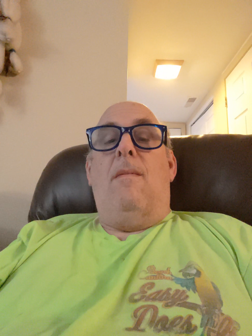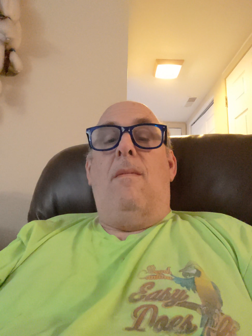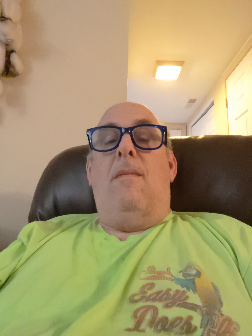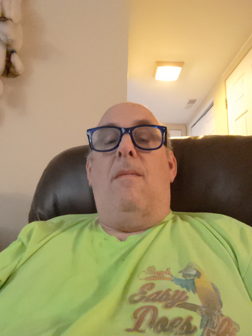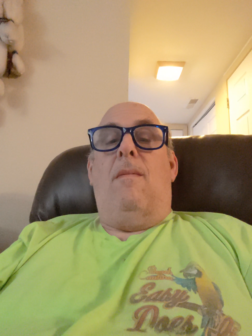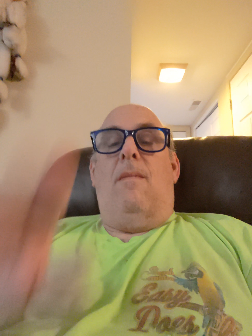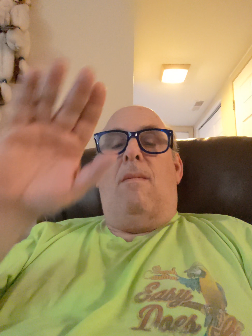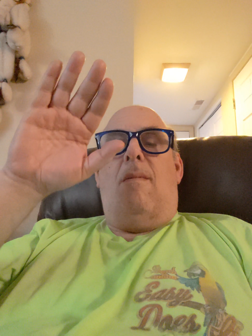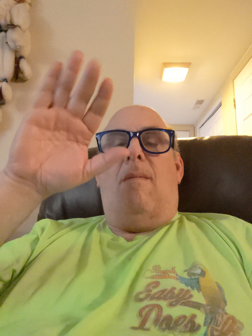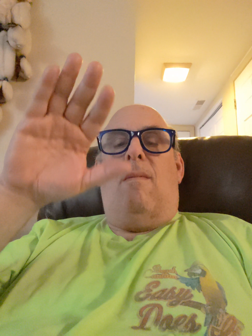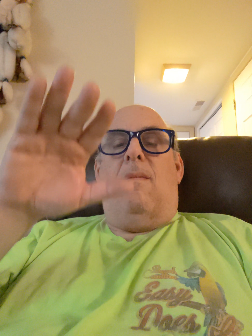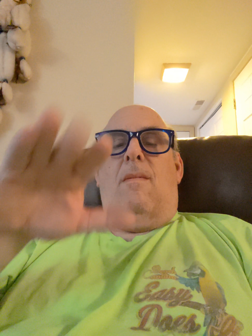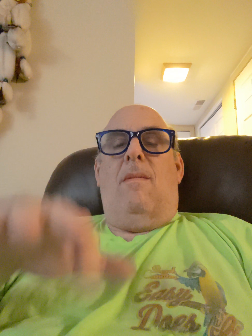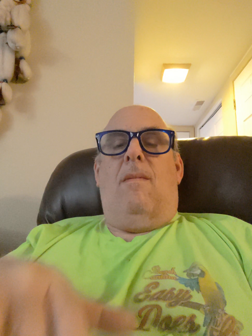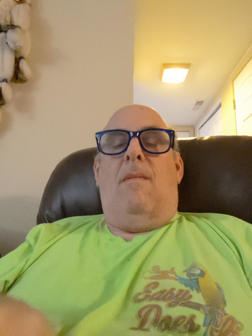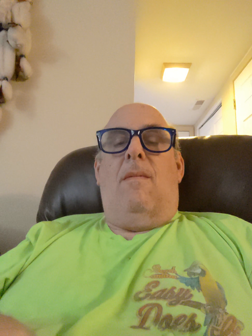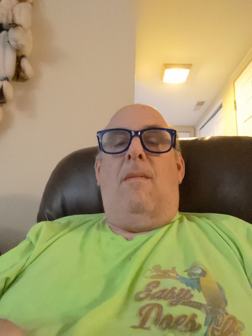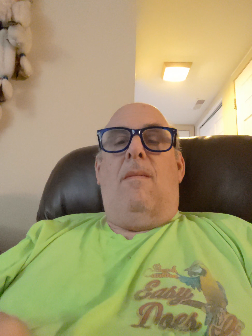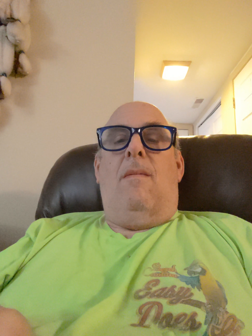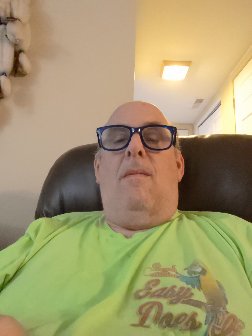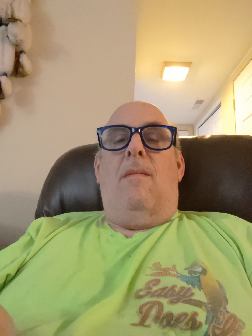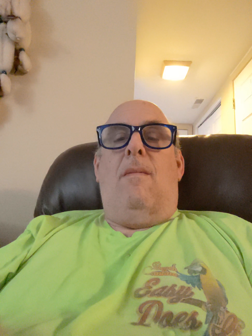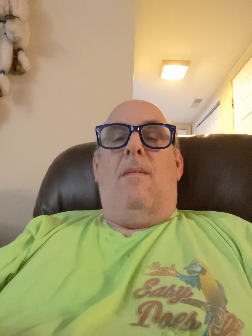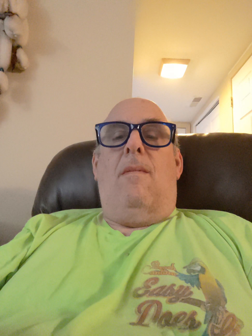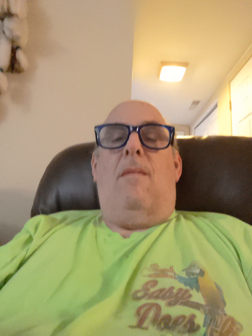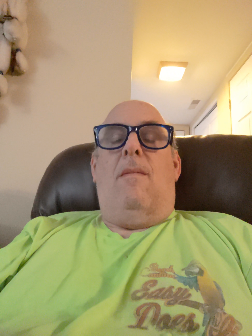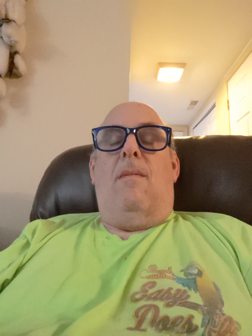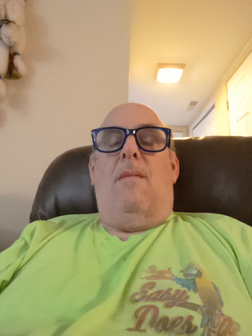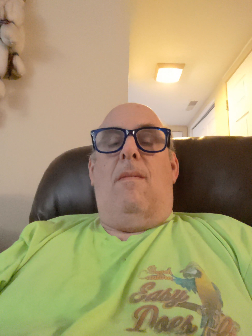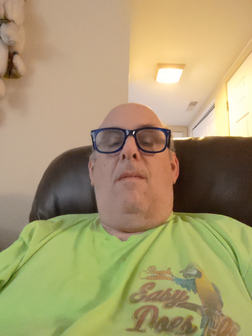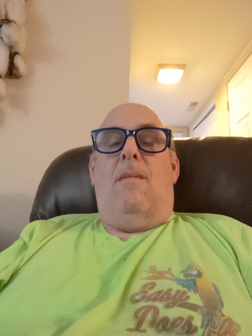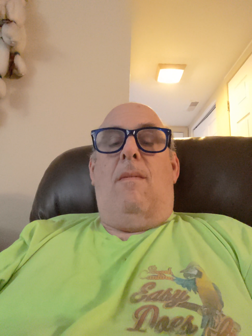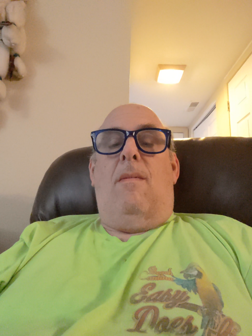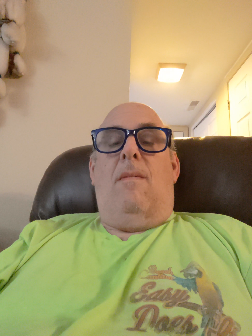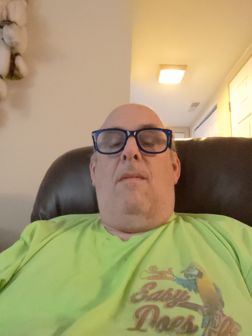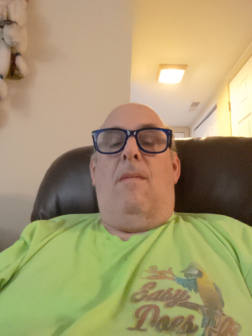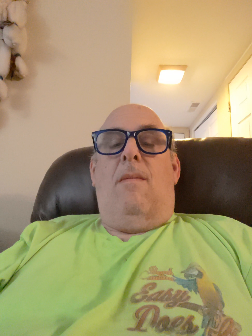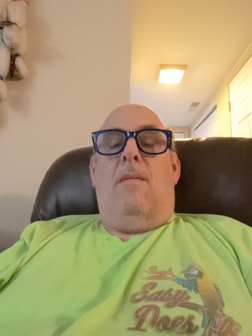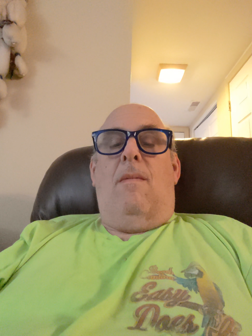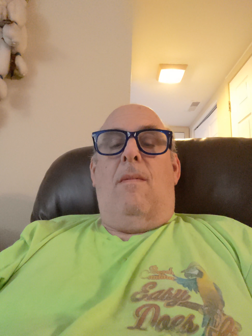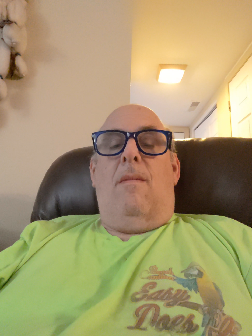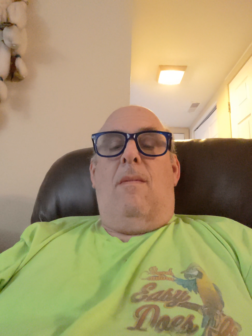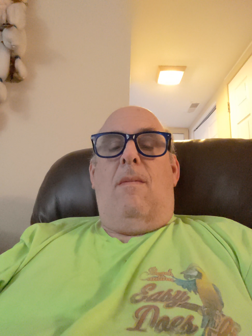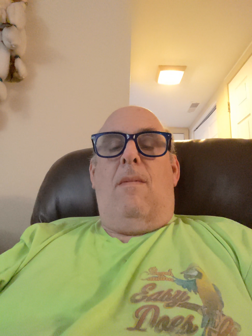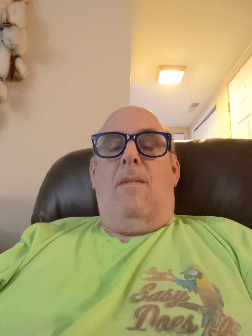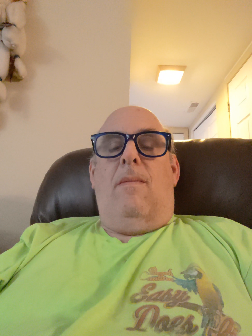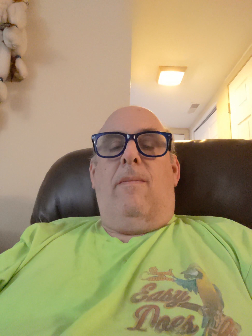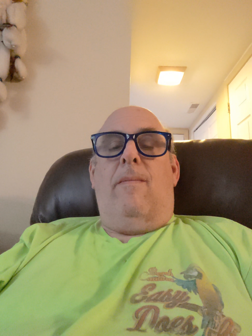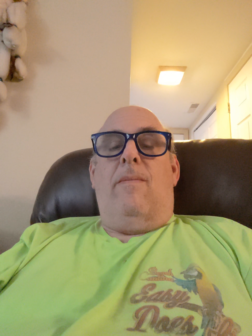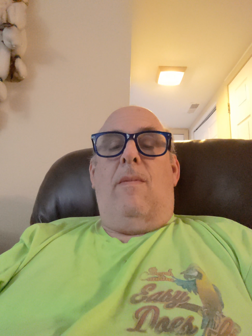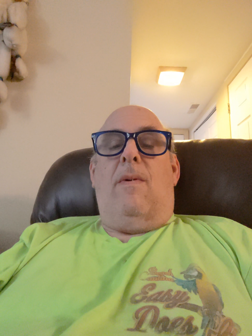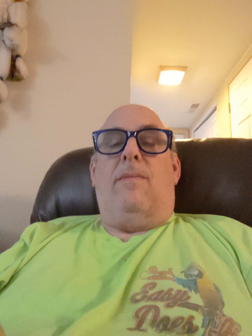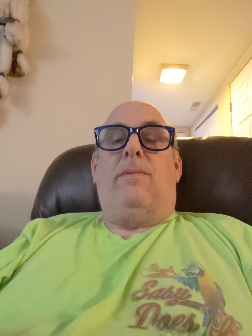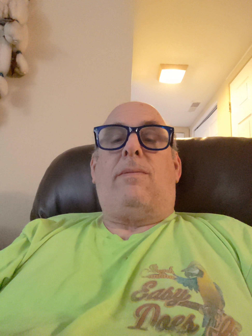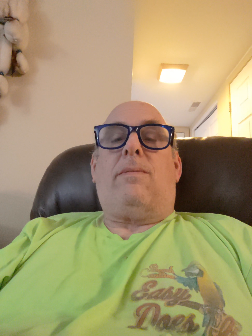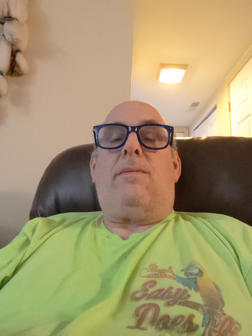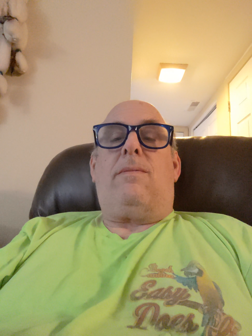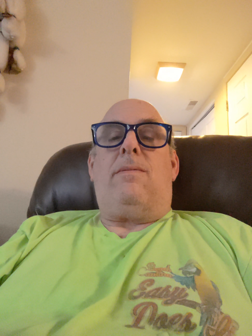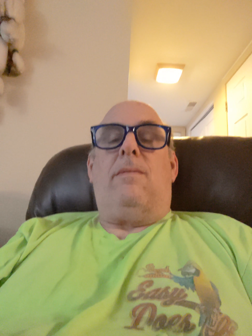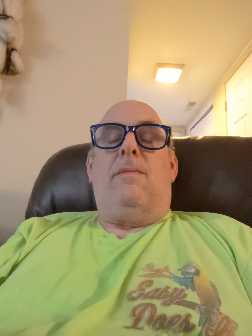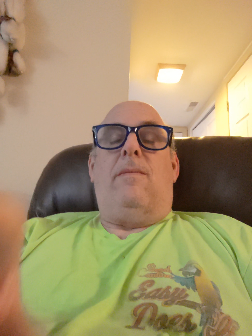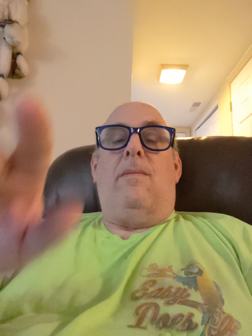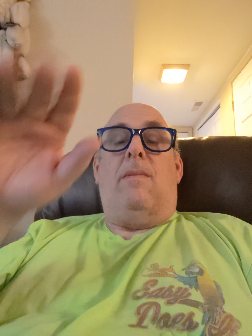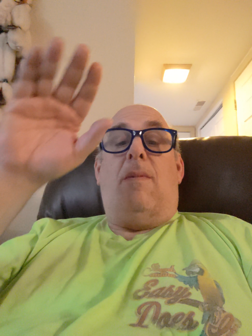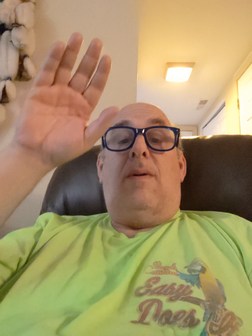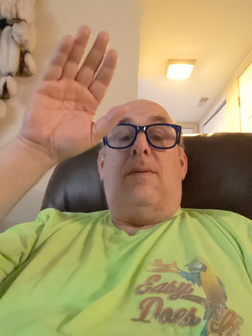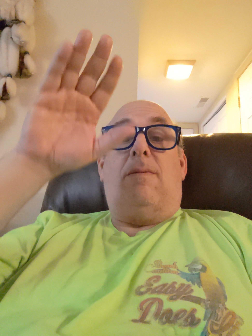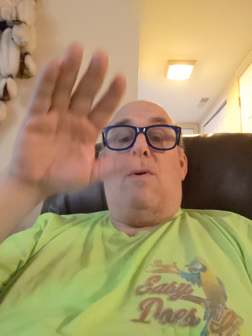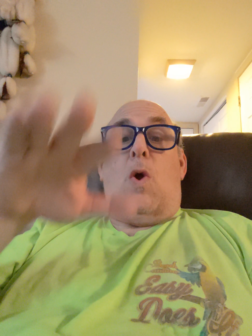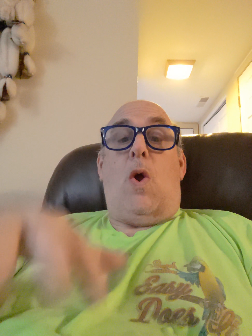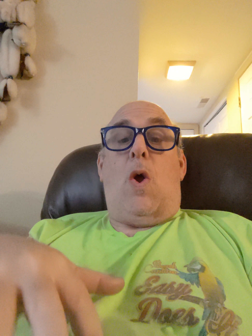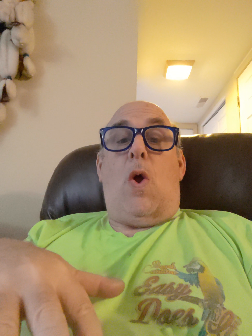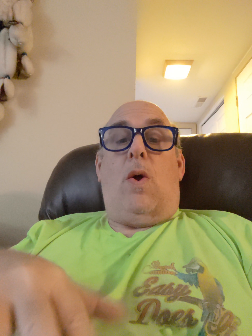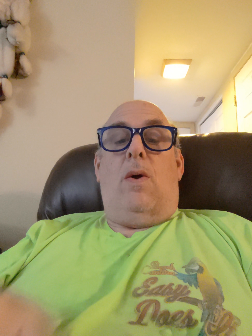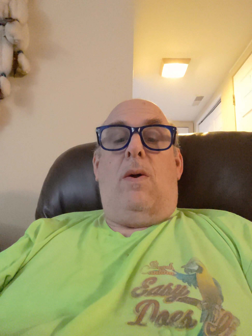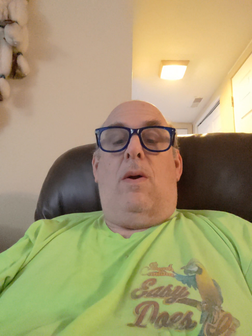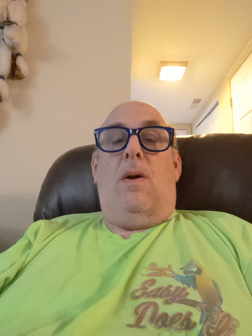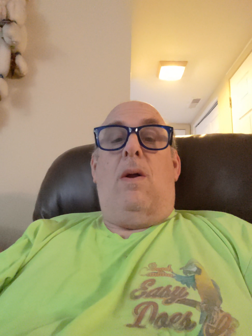snow